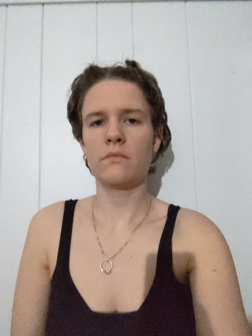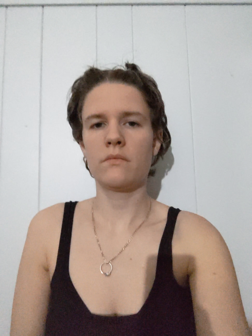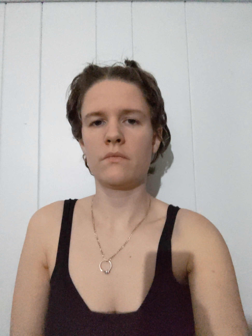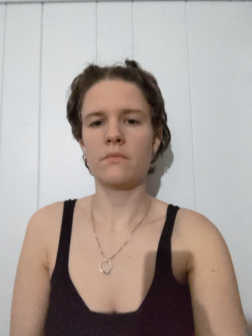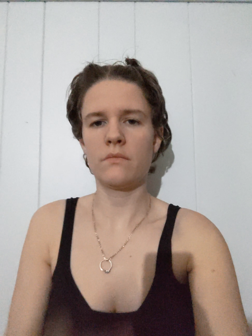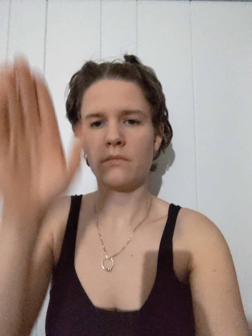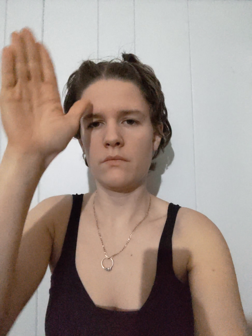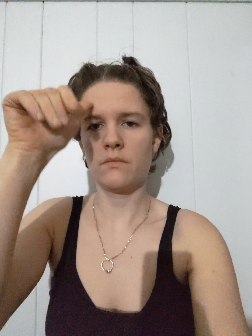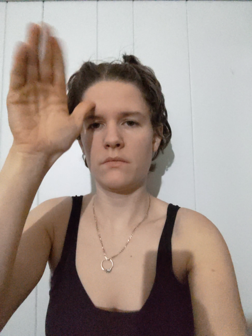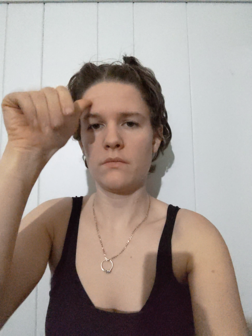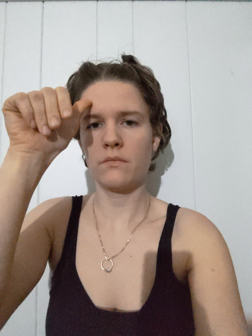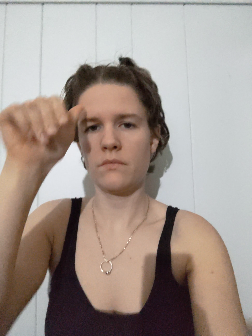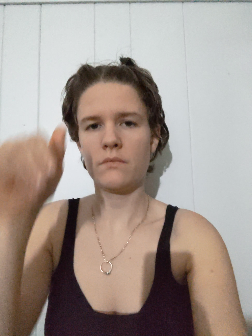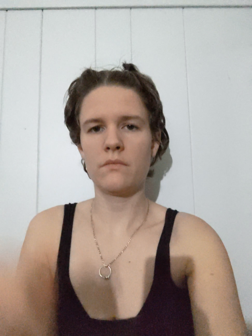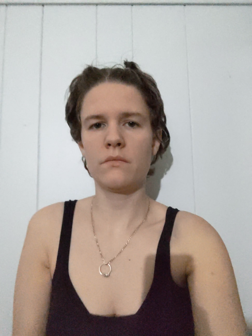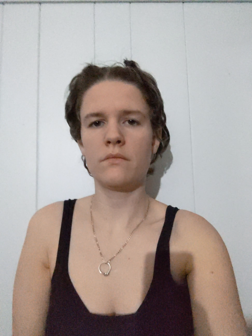donkey